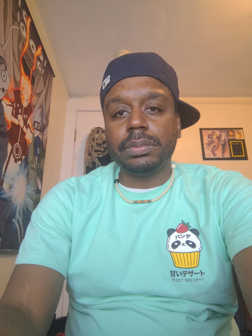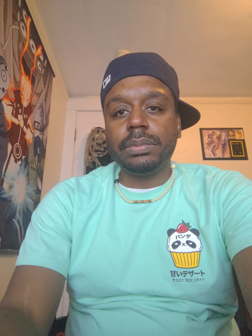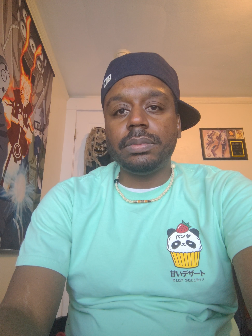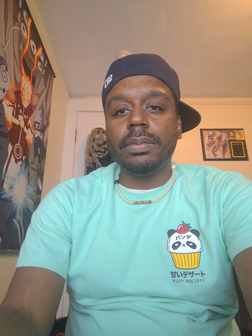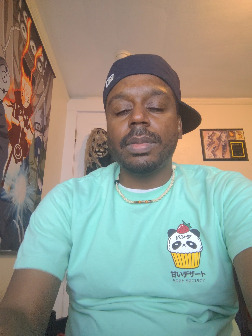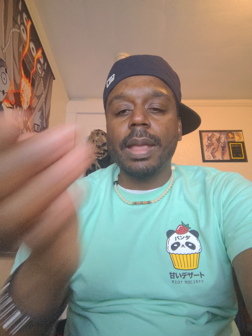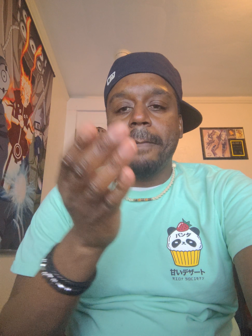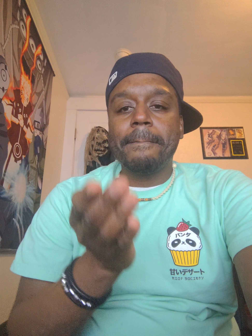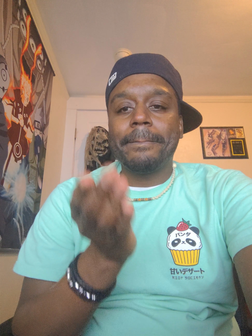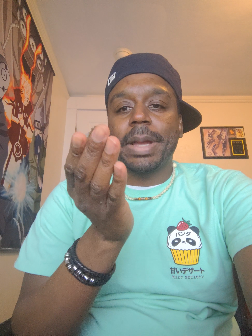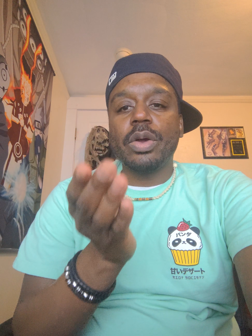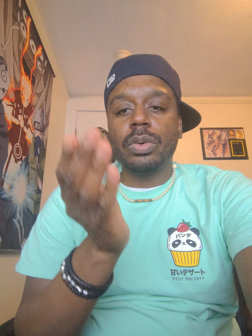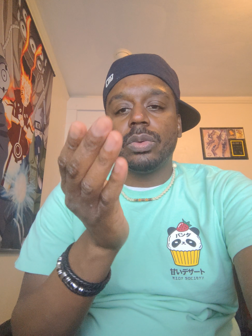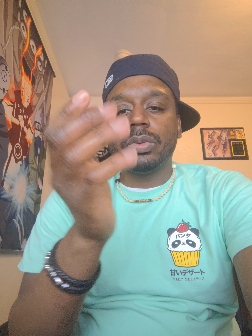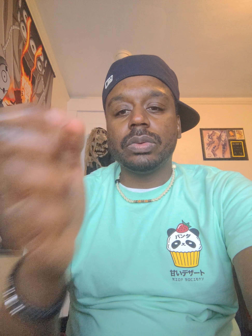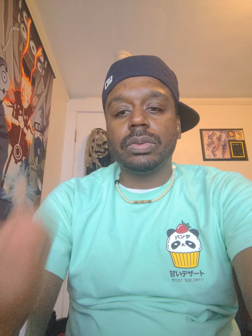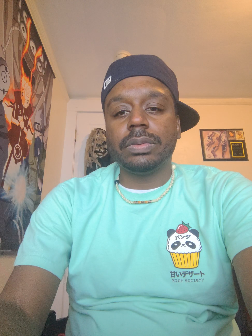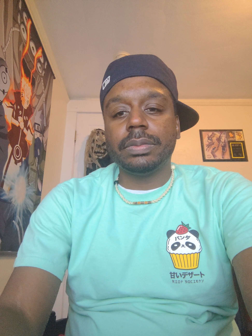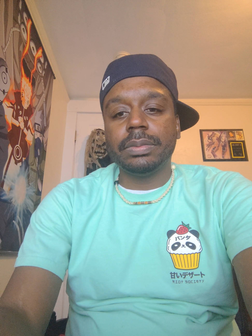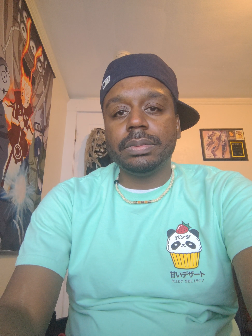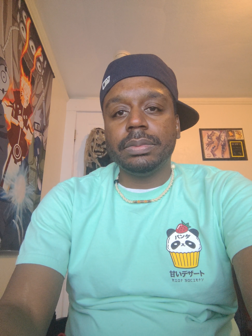boat